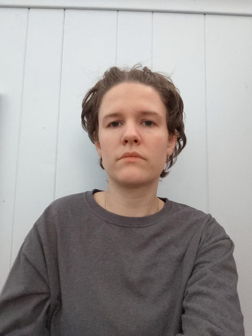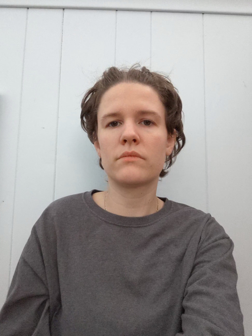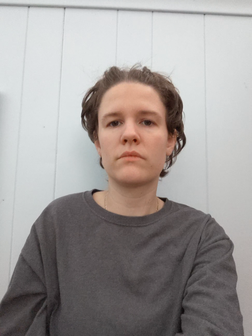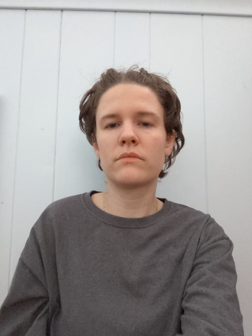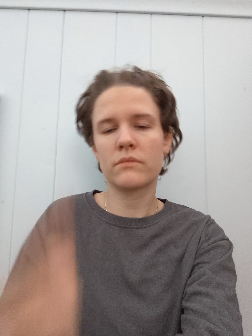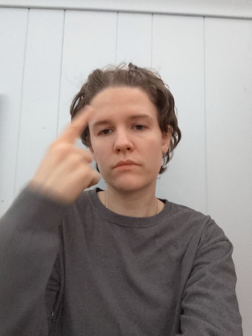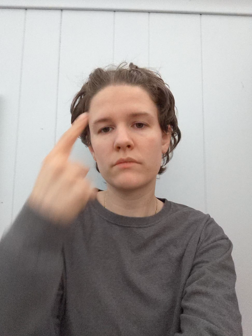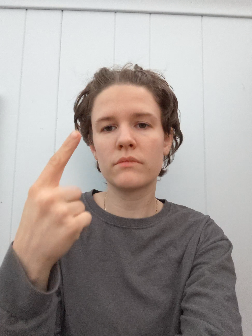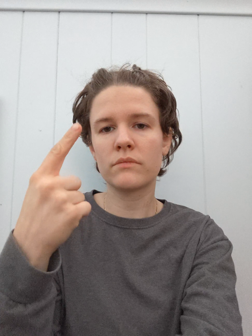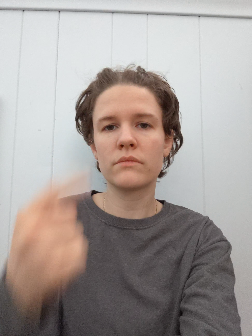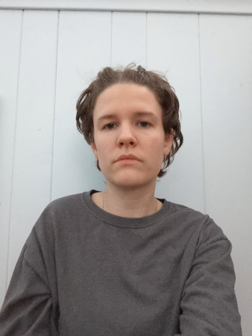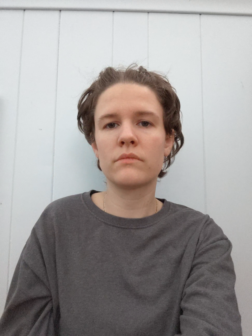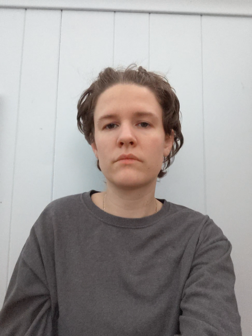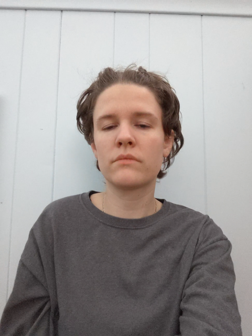penny